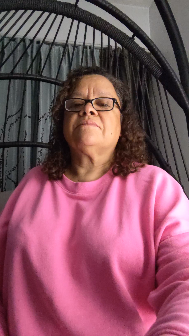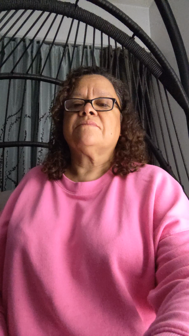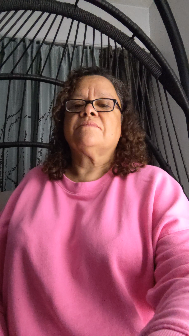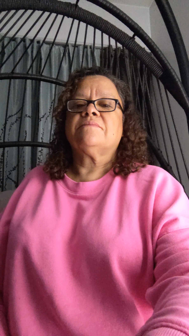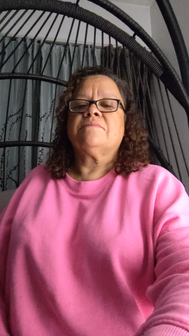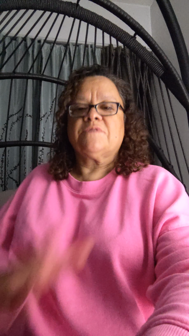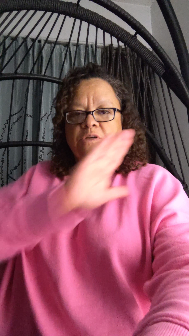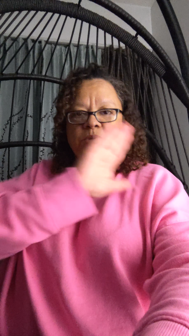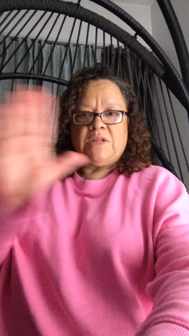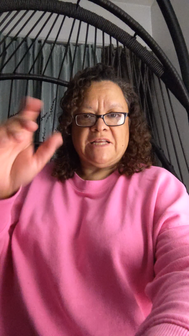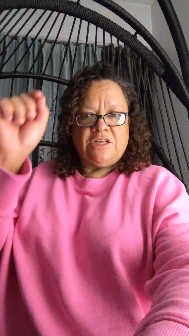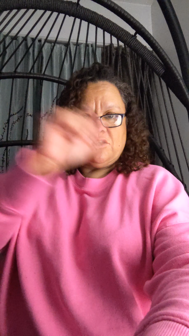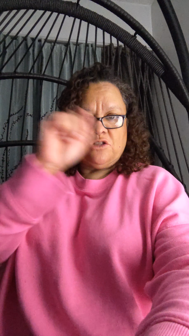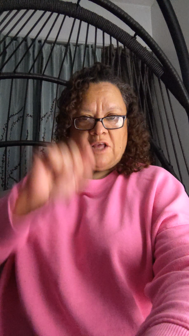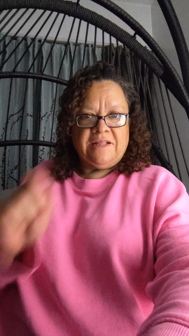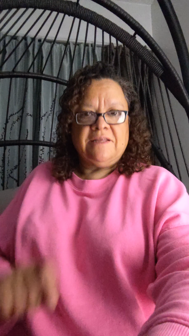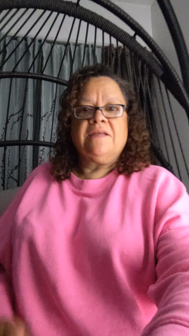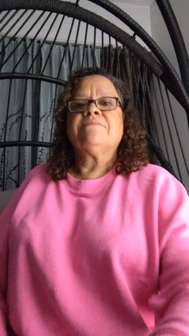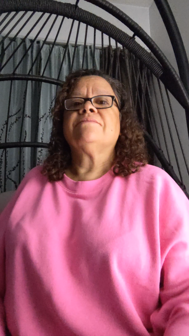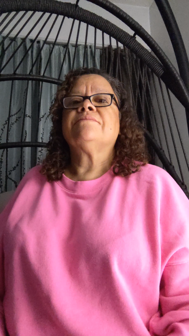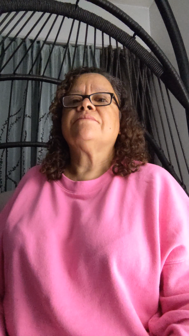chalk